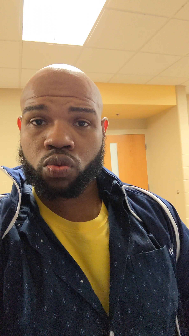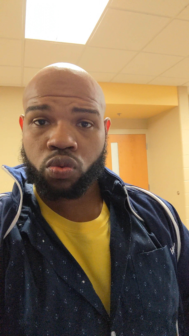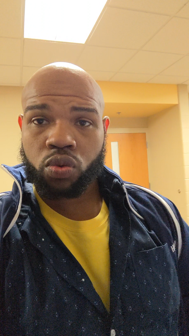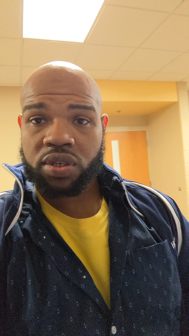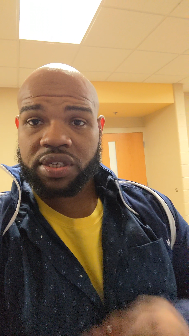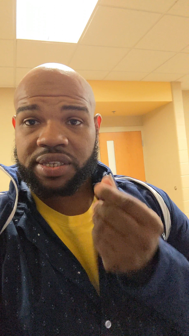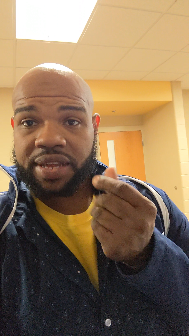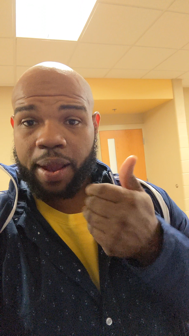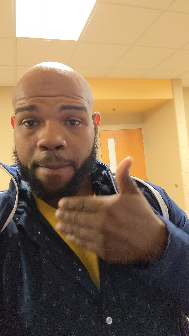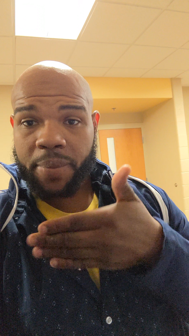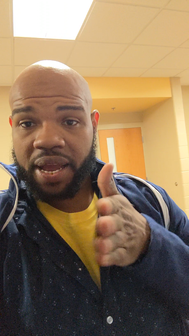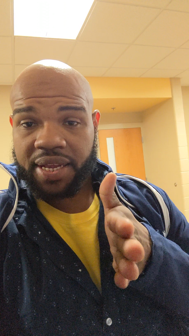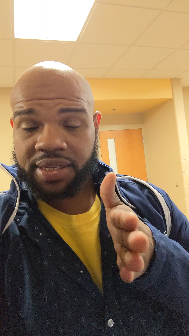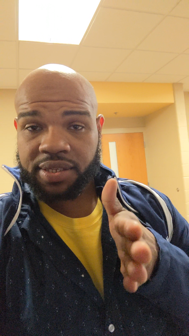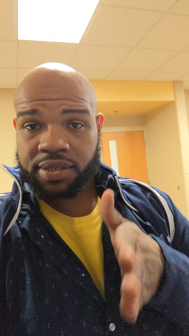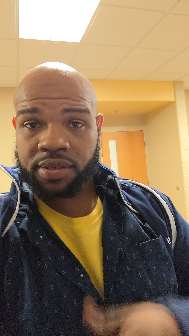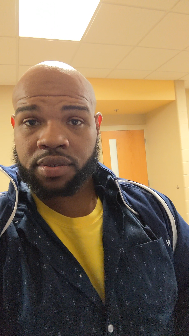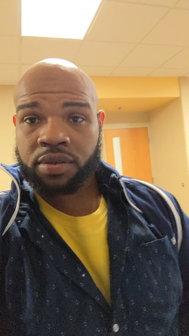sandbox